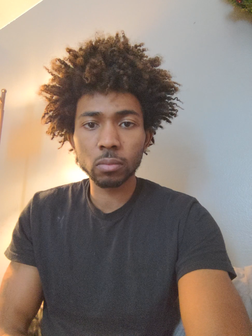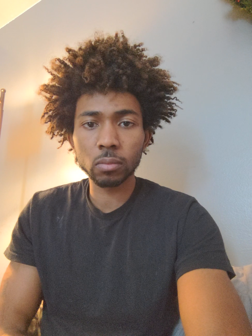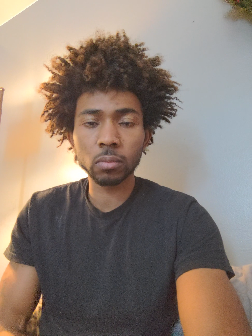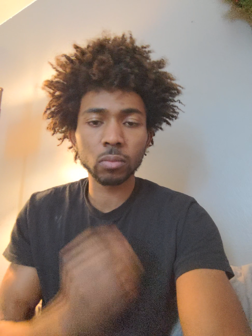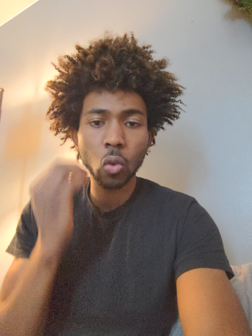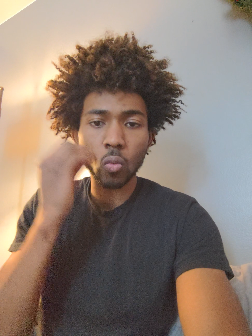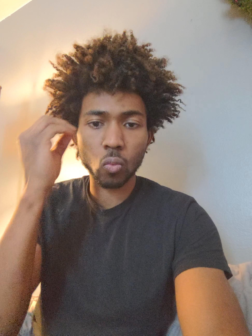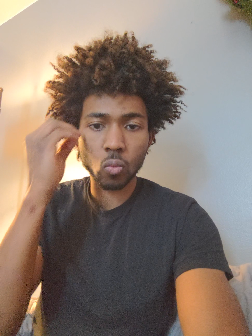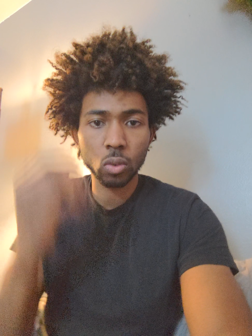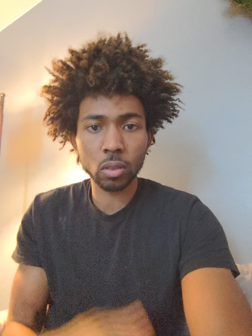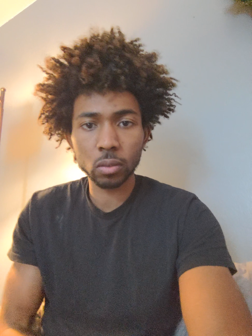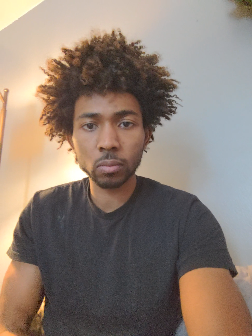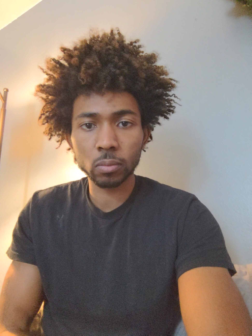home